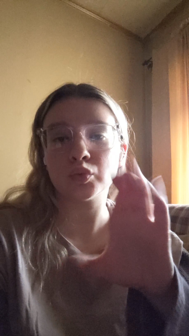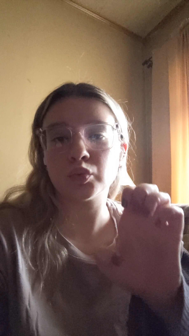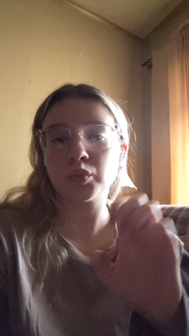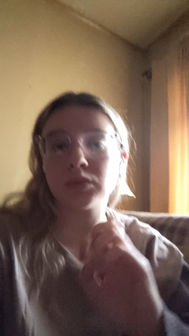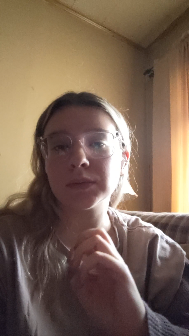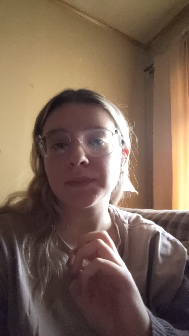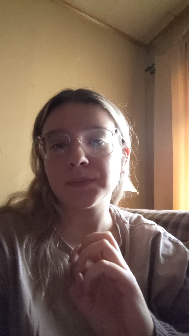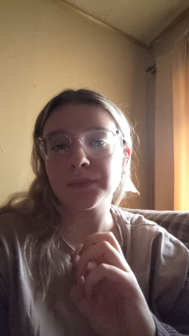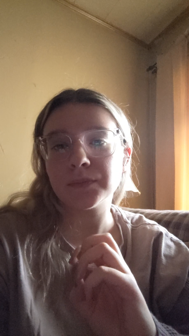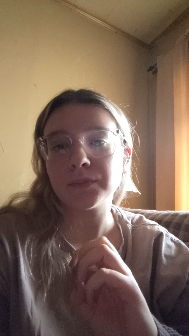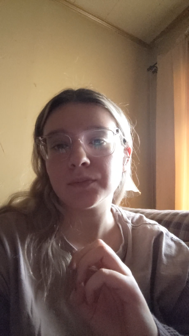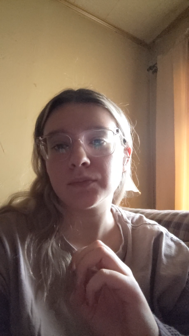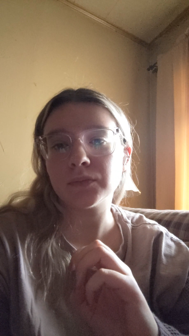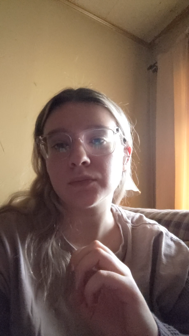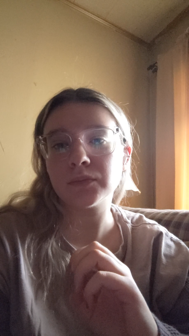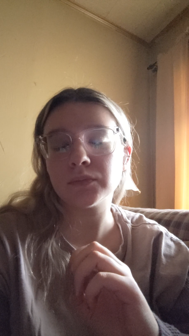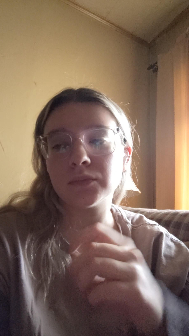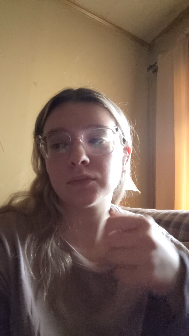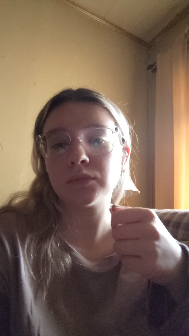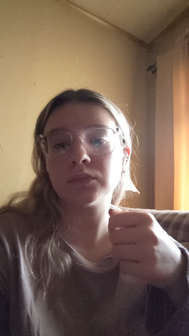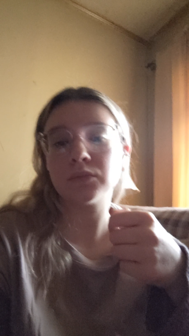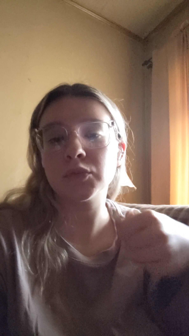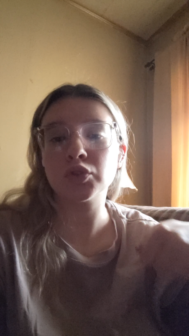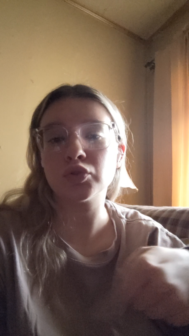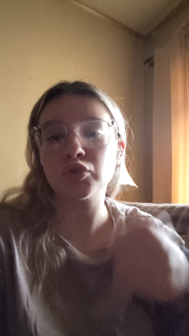shovel